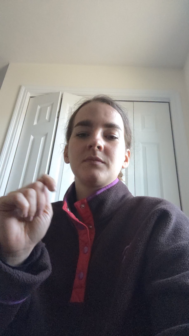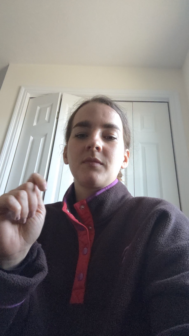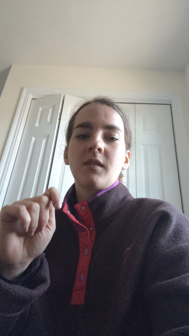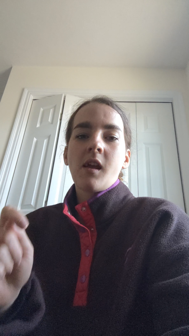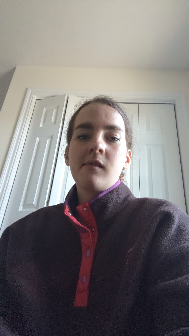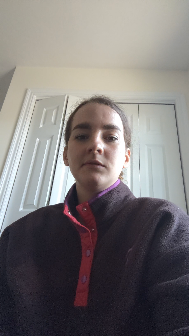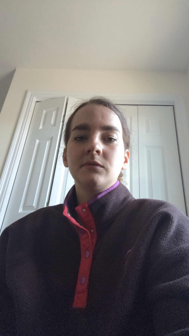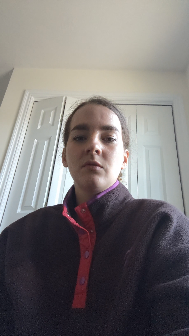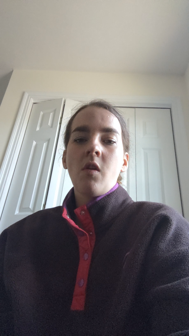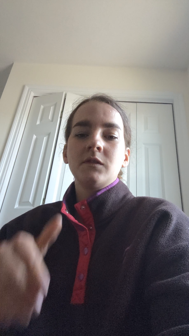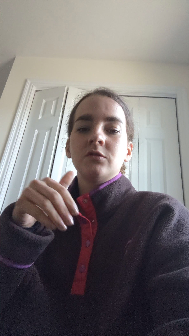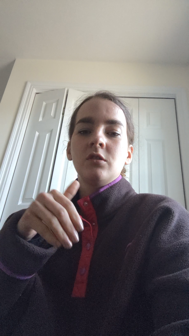doctor